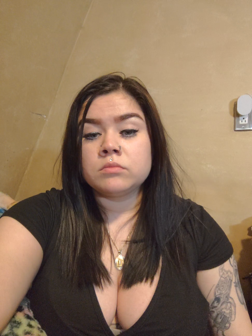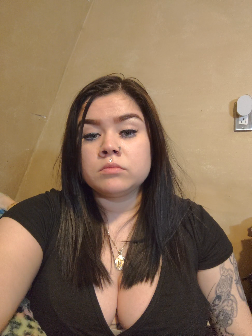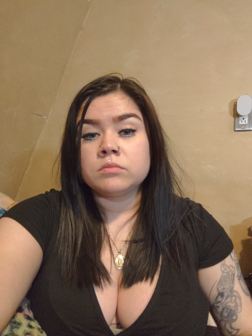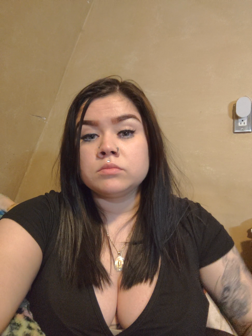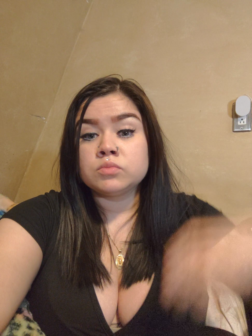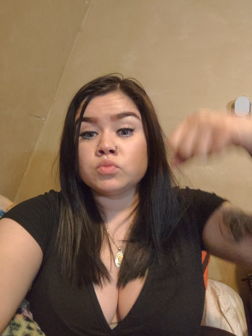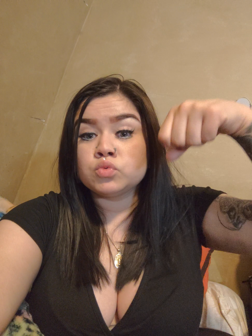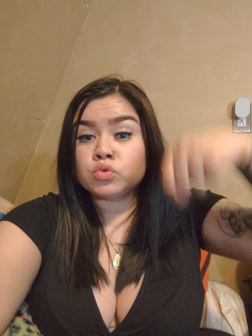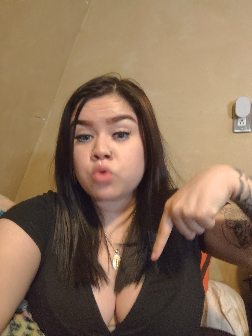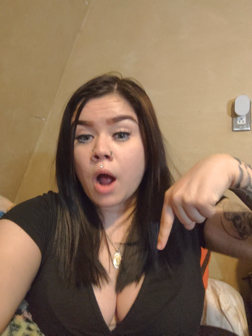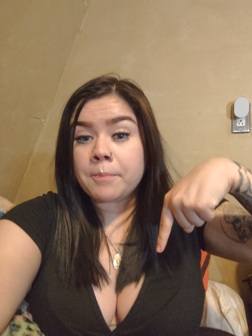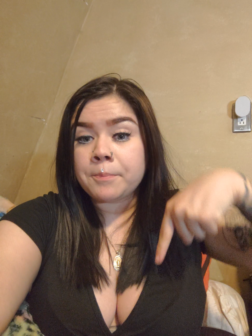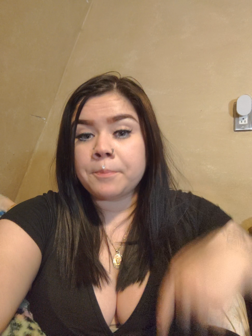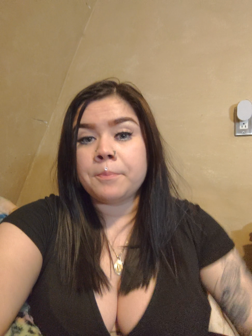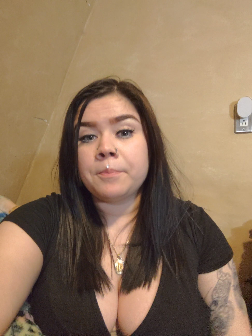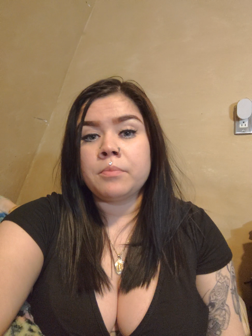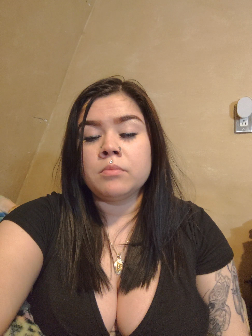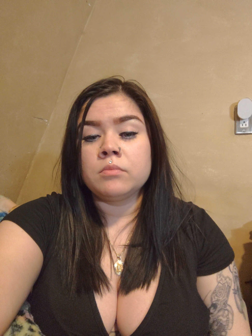drop